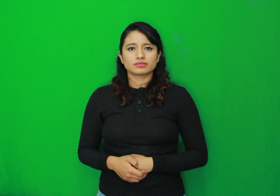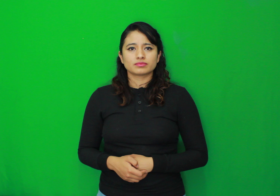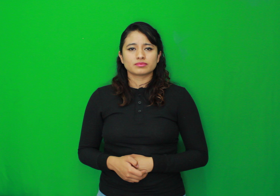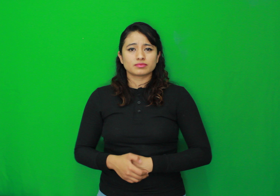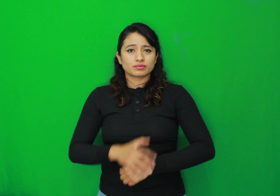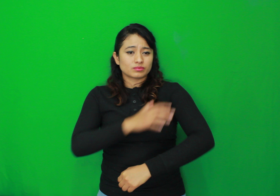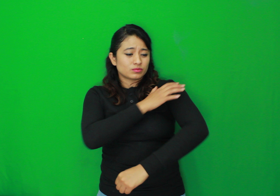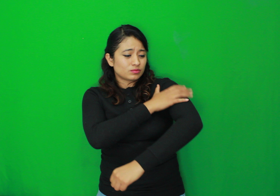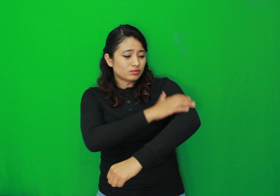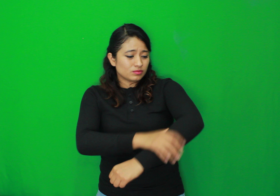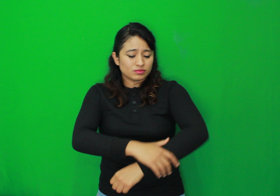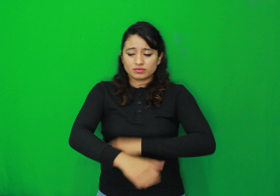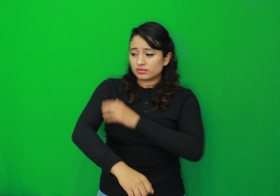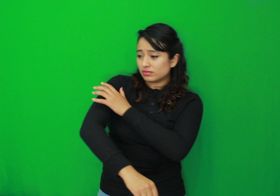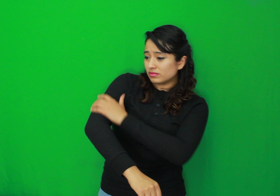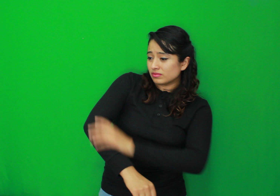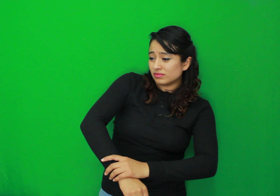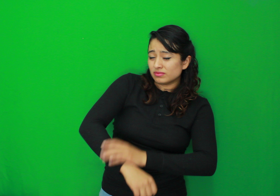brazos